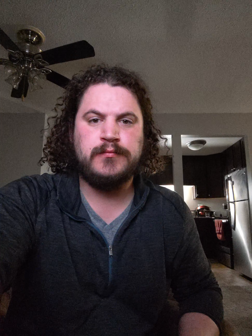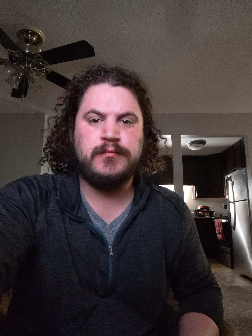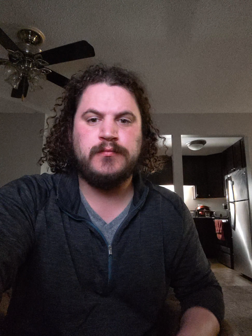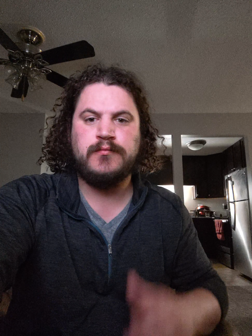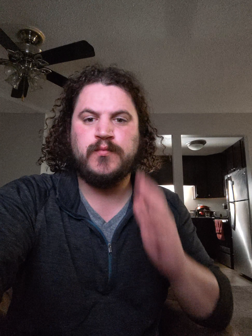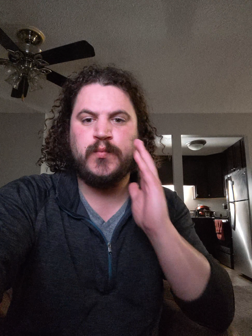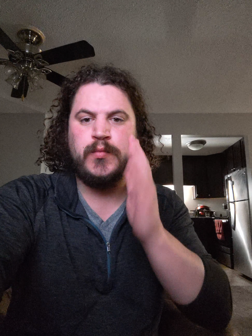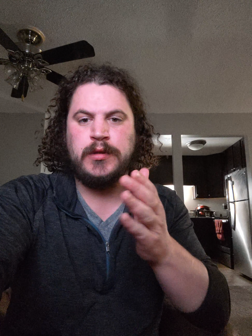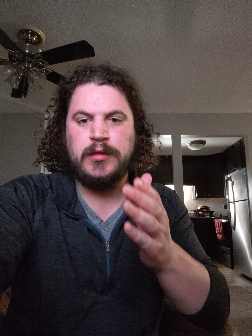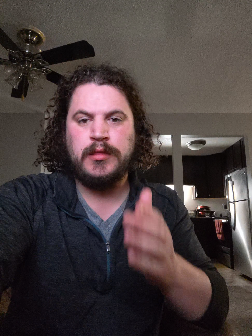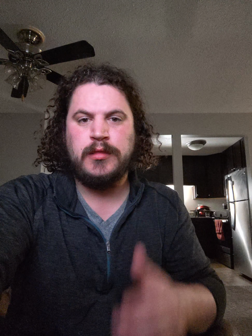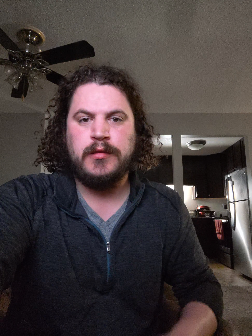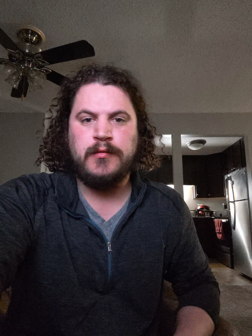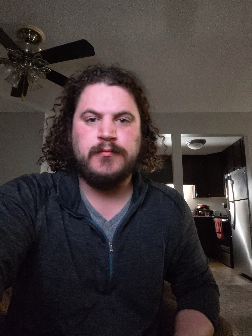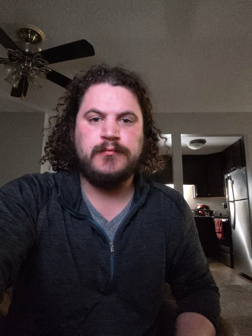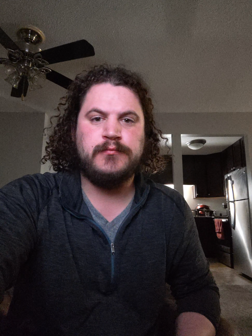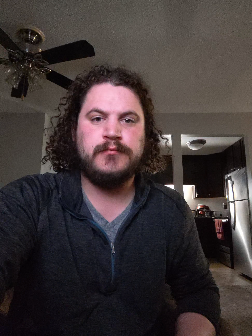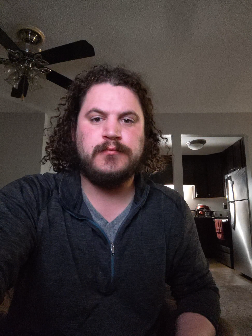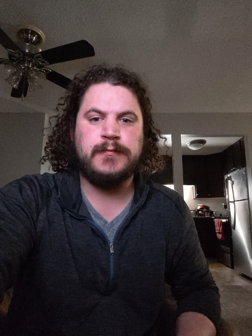will